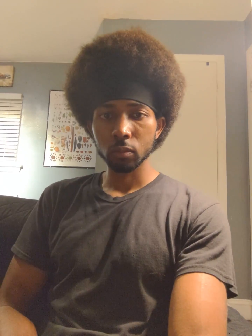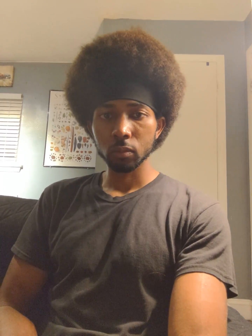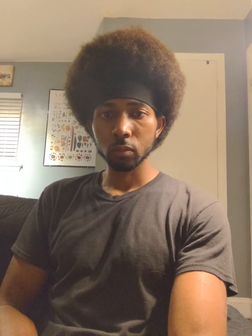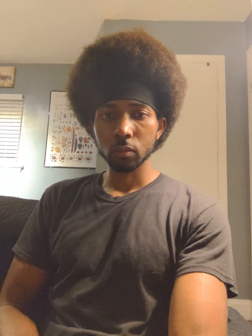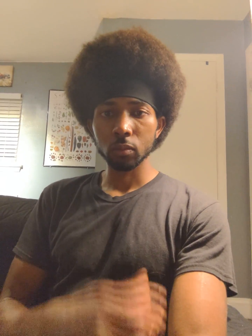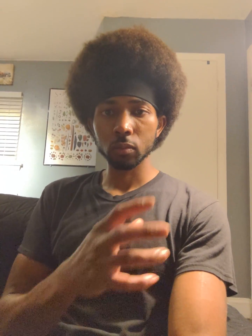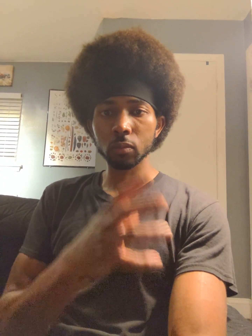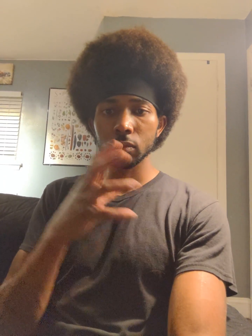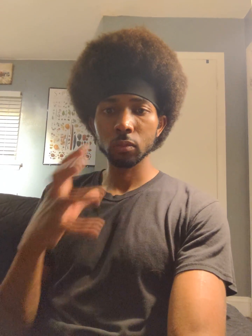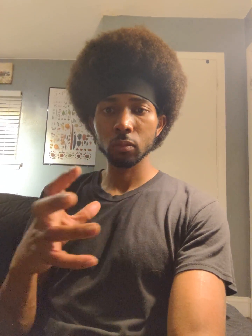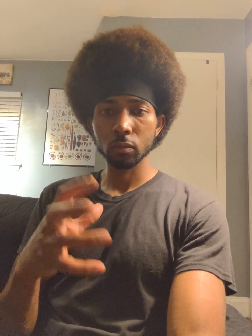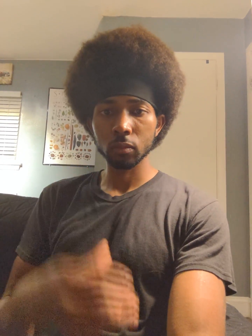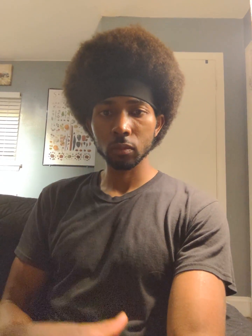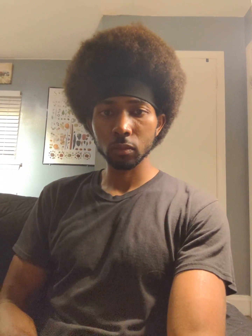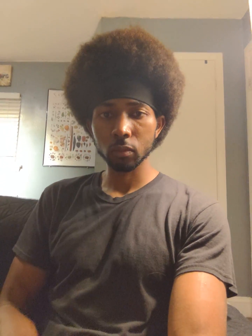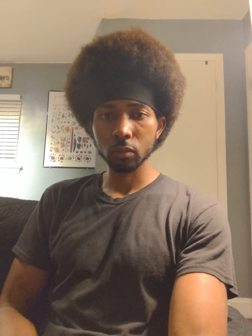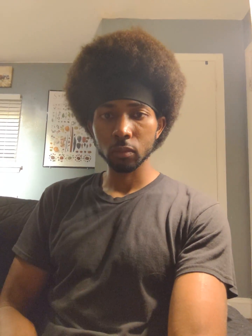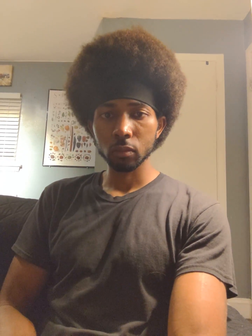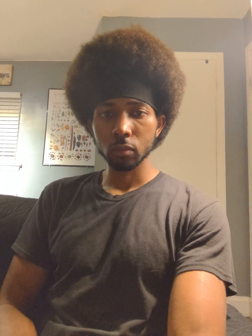a lot